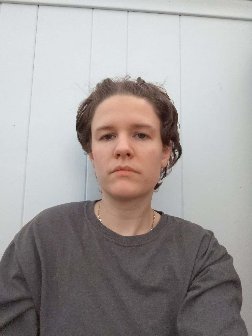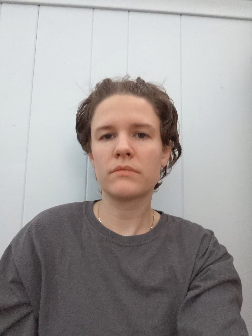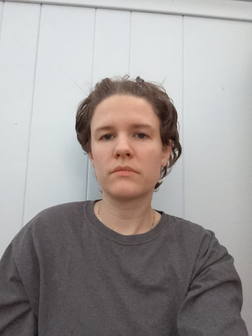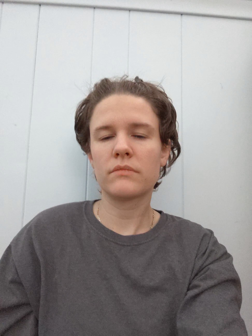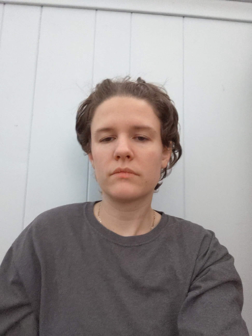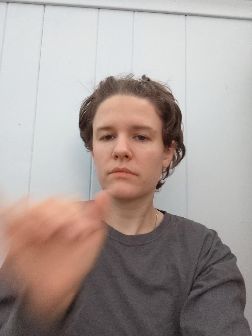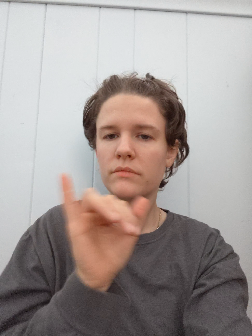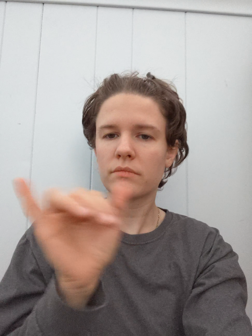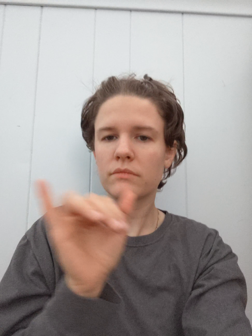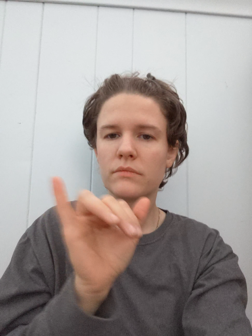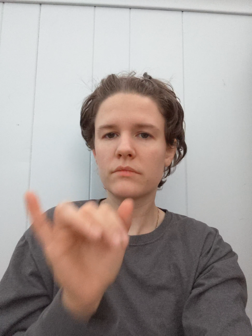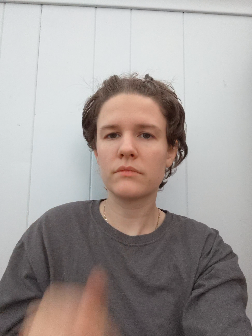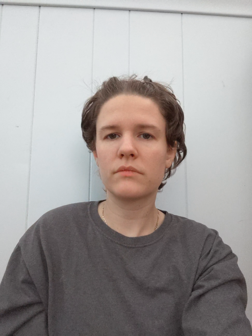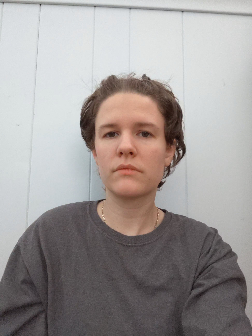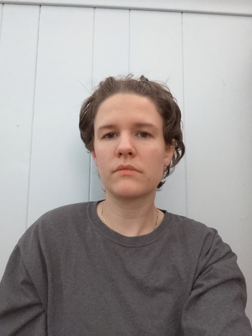same